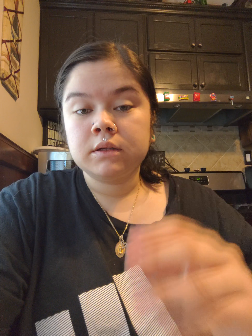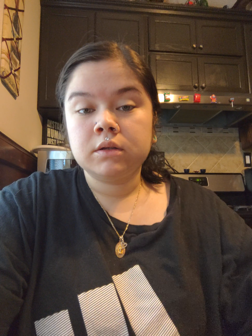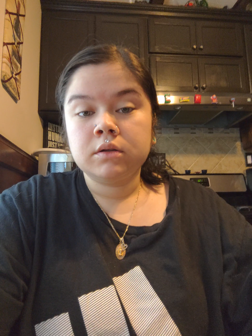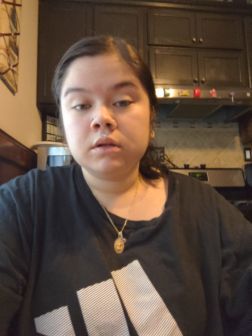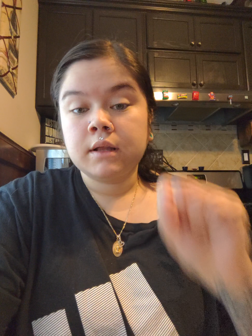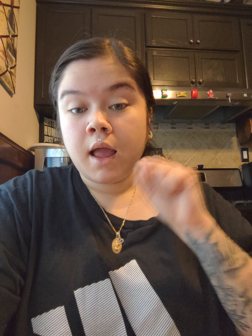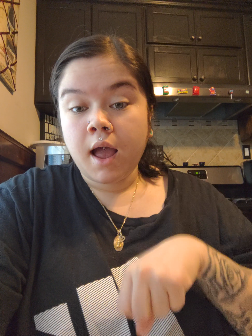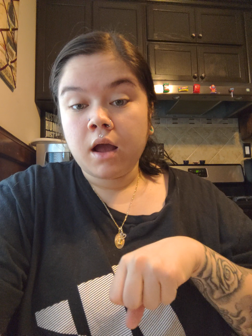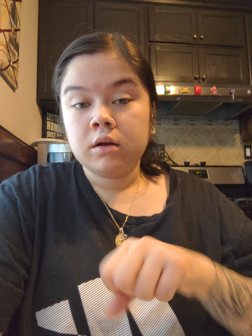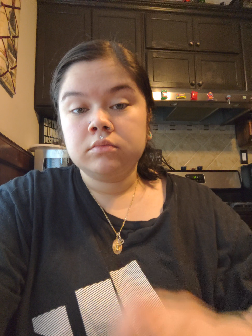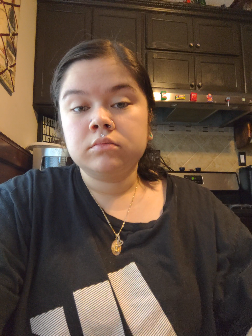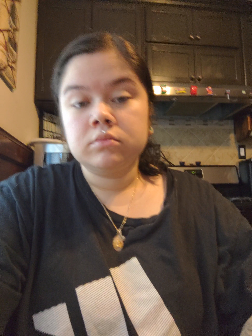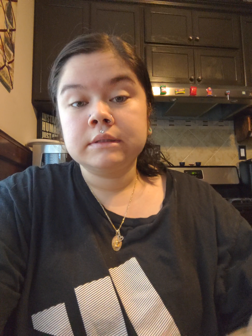can